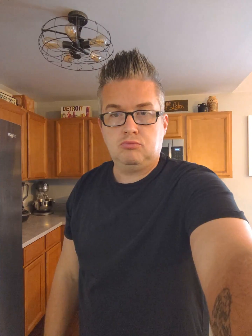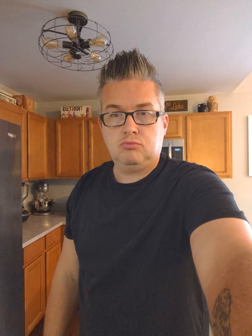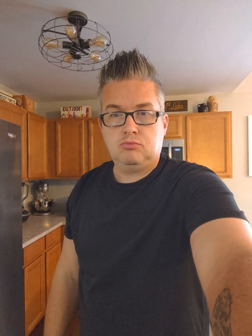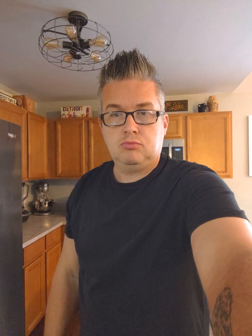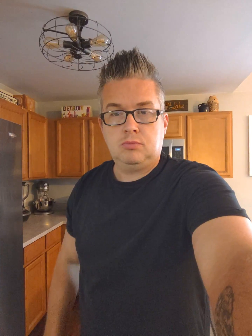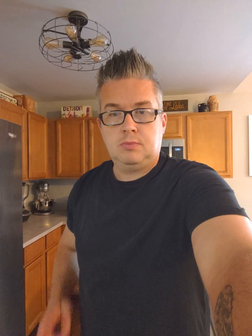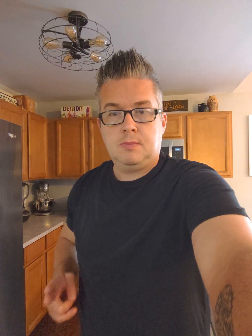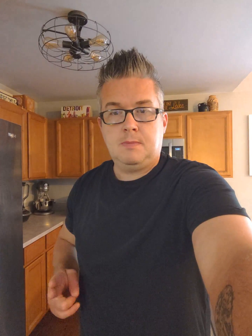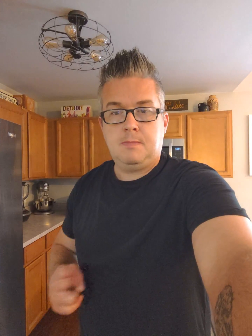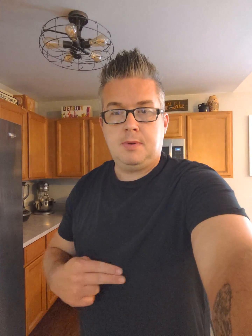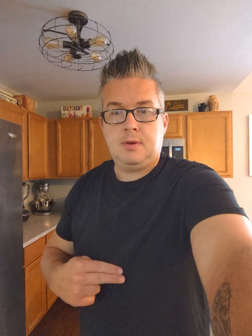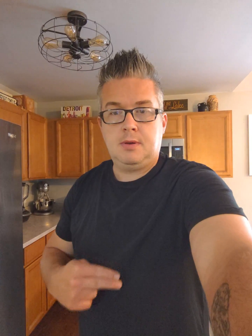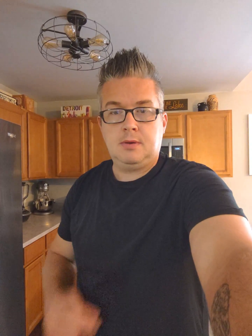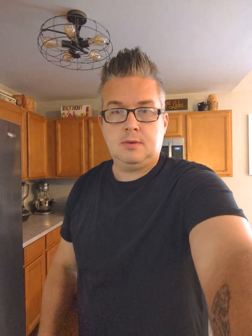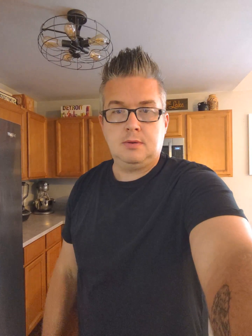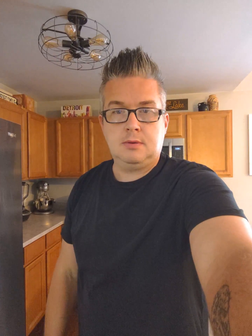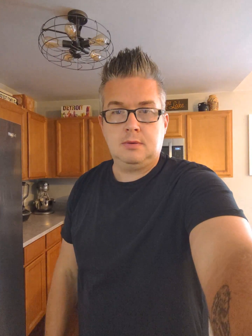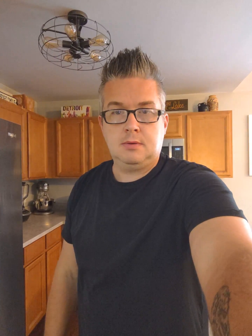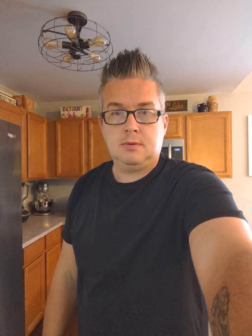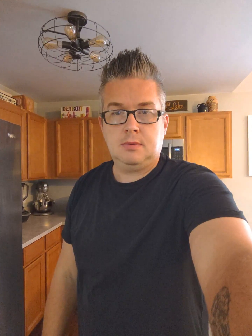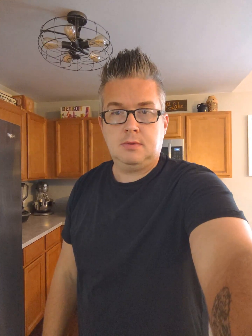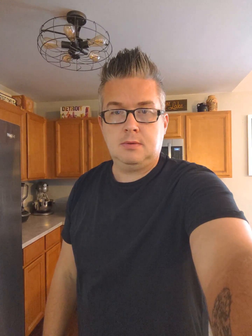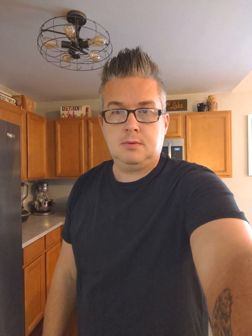belt